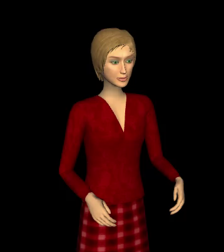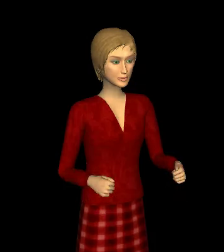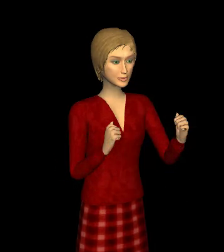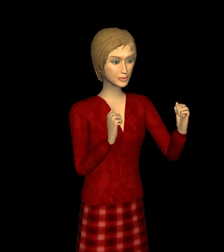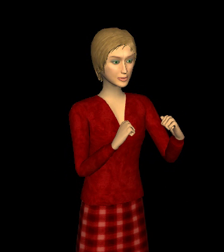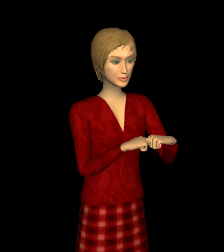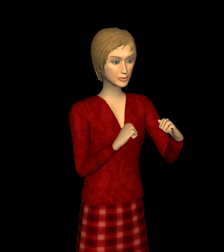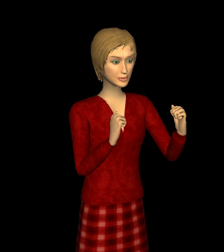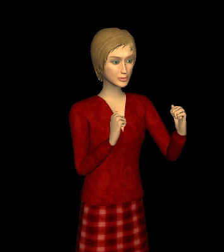حسنا